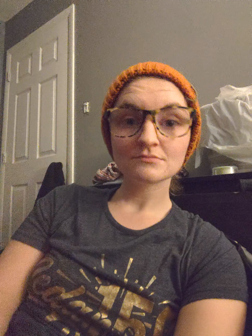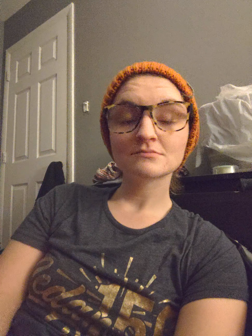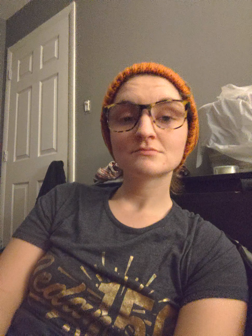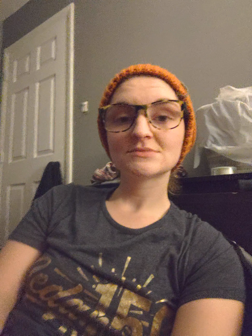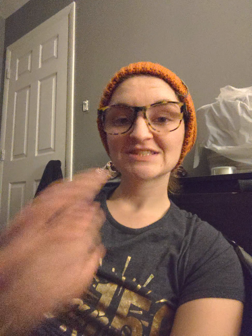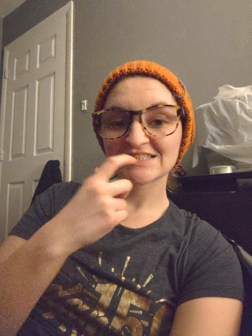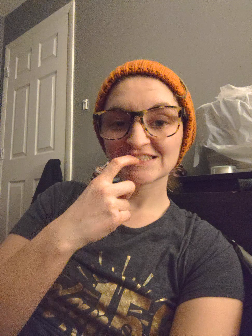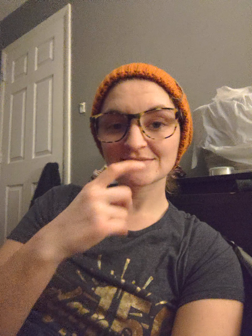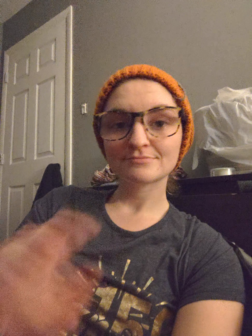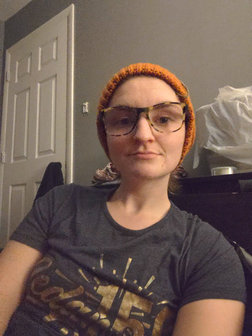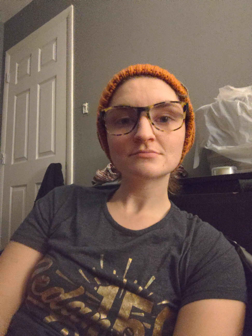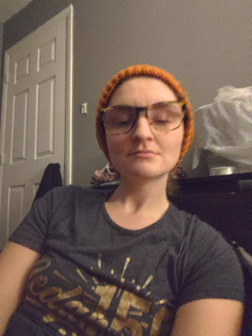tooth